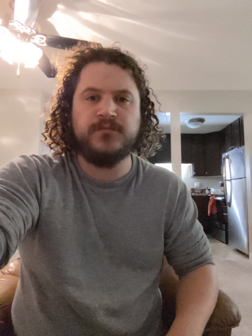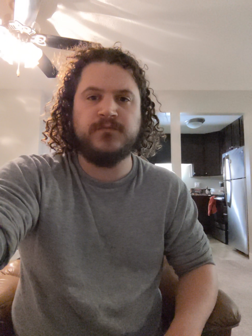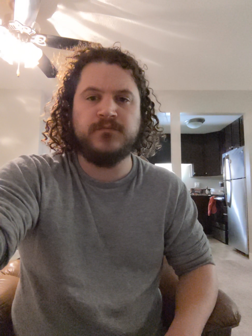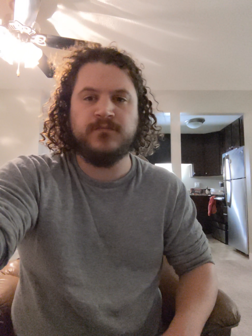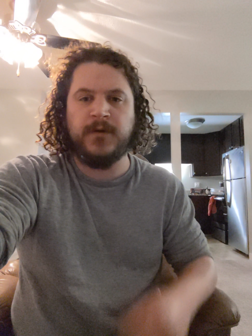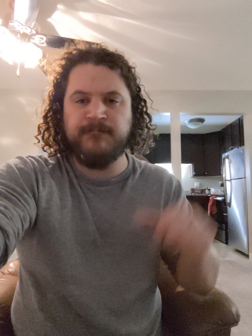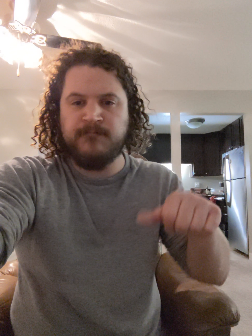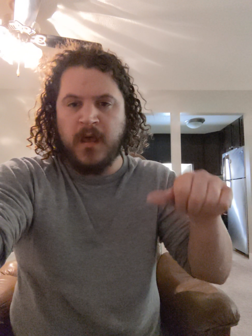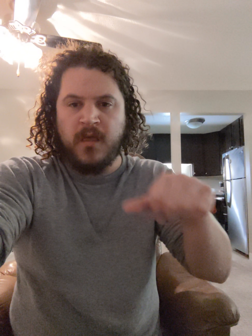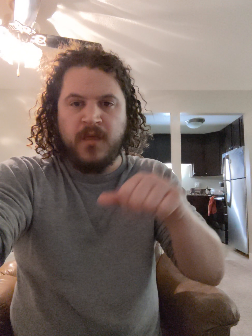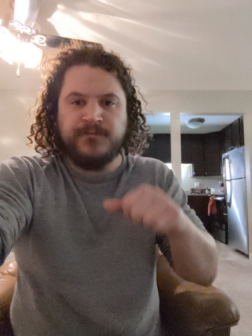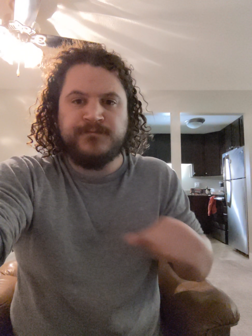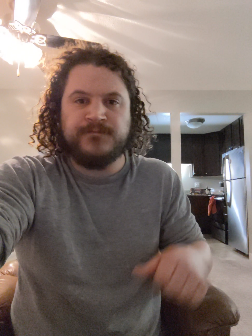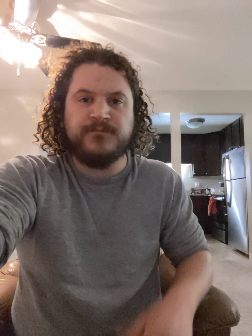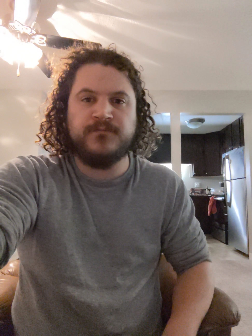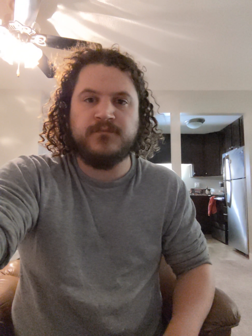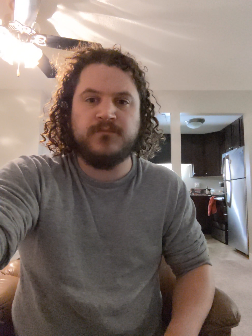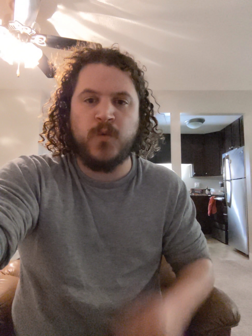puzzle